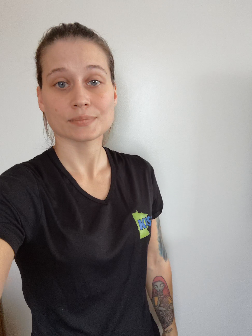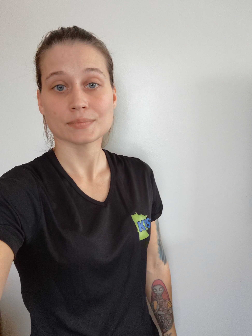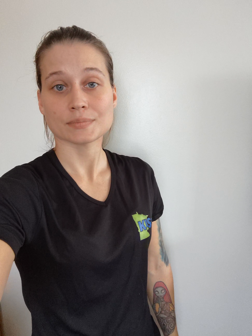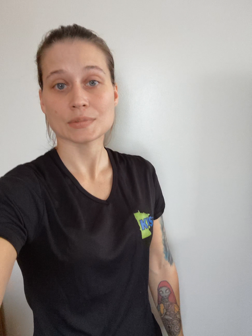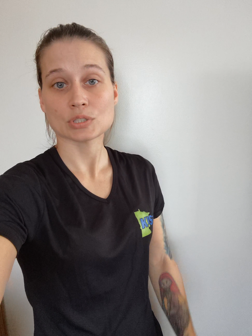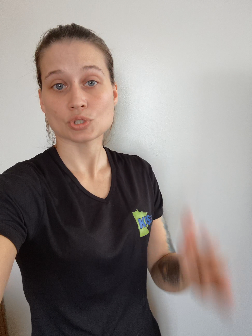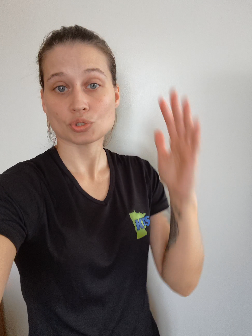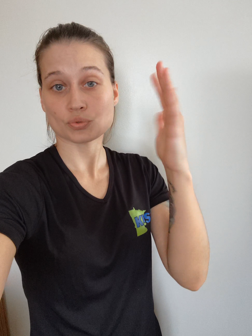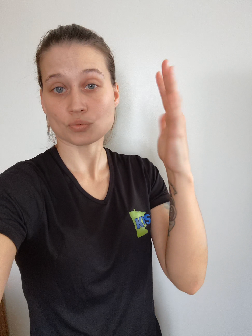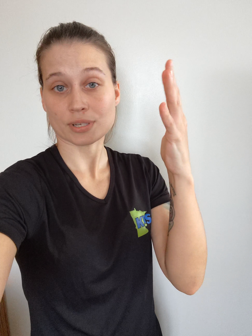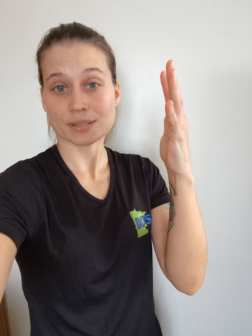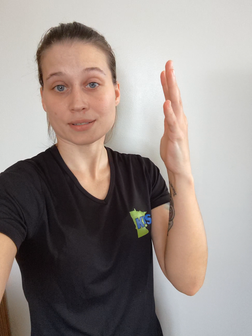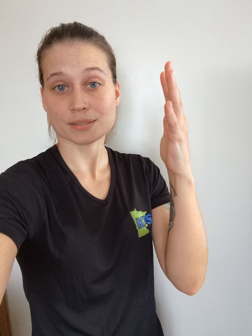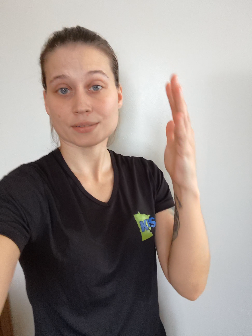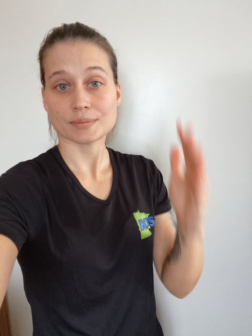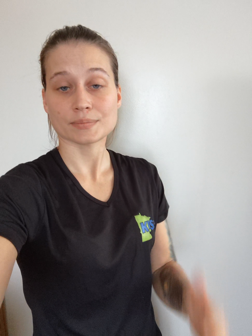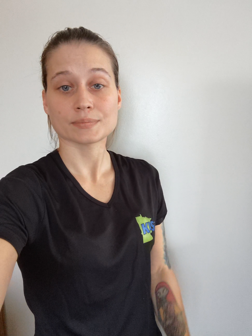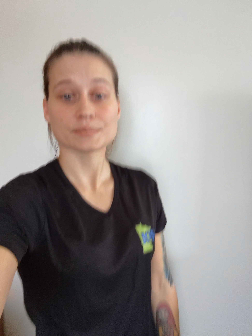tree